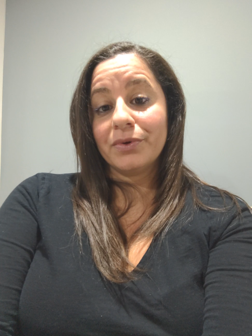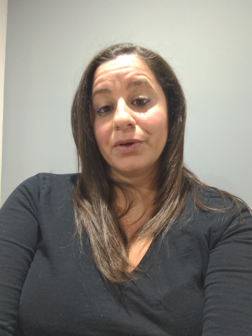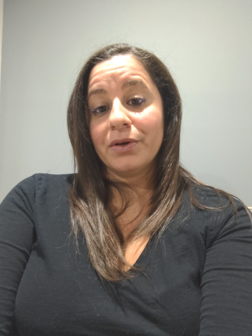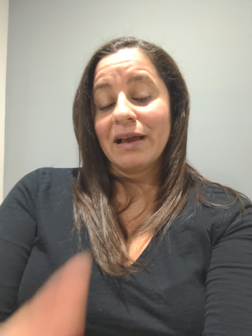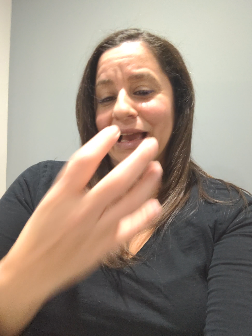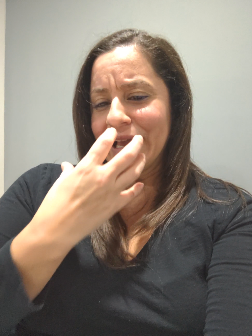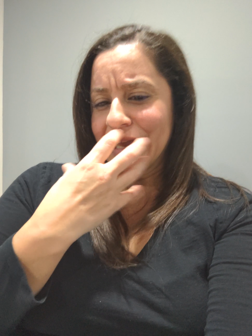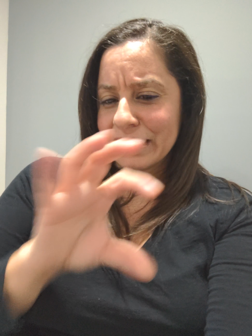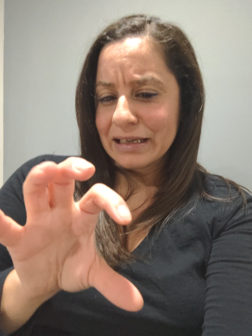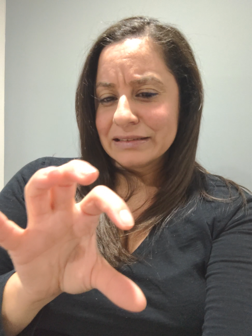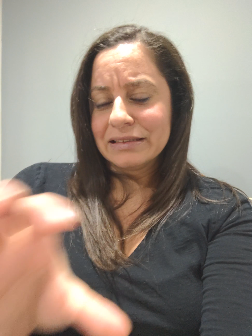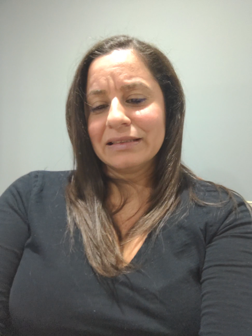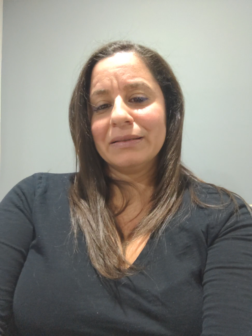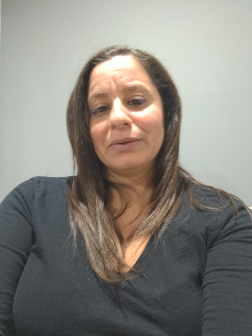hot